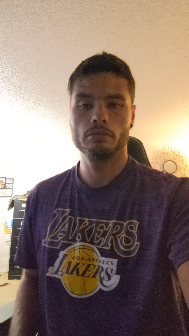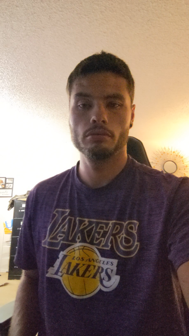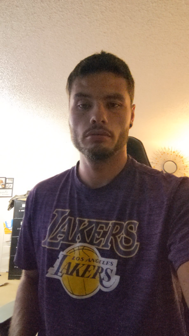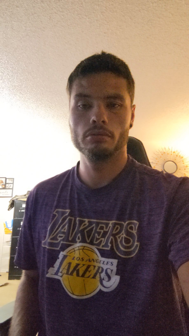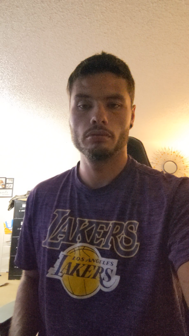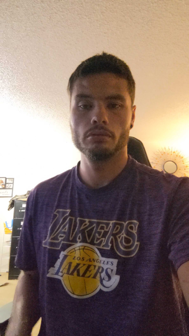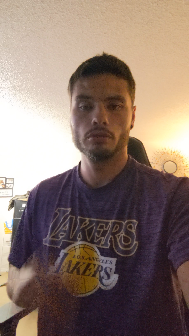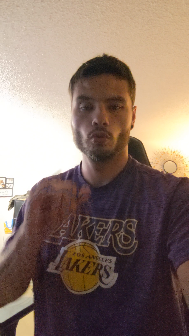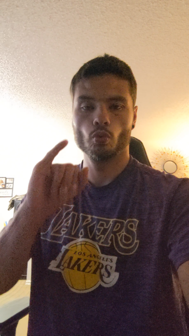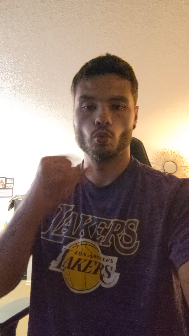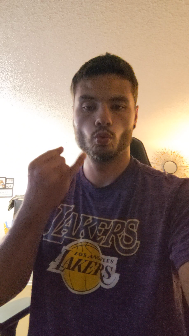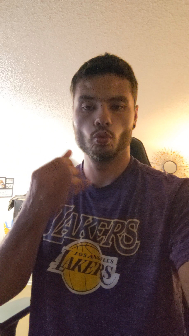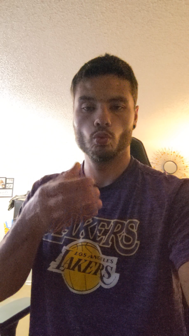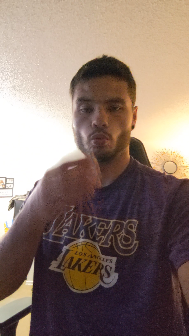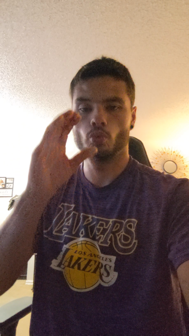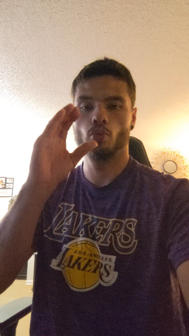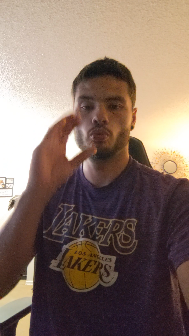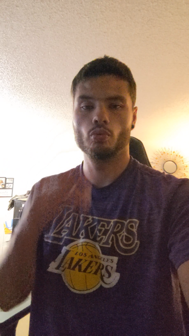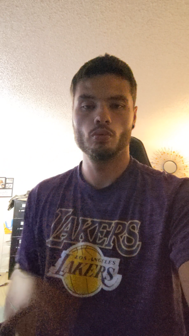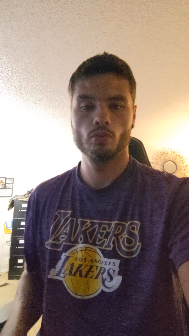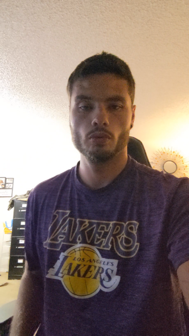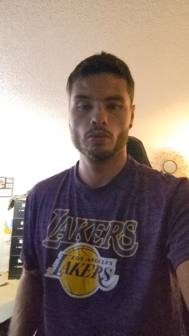juice